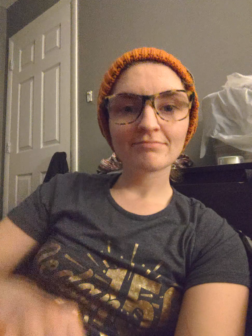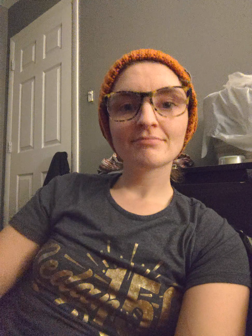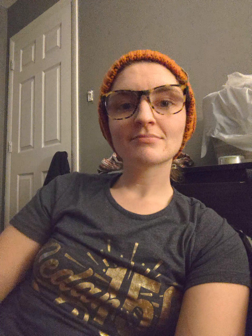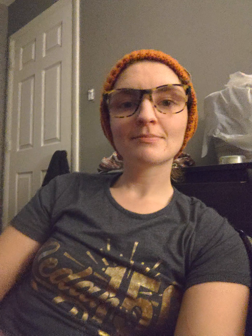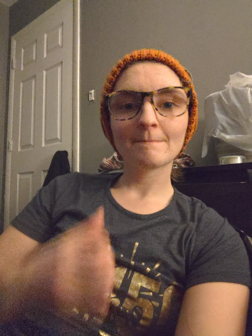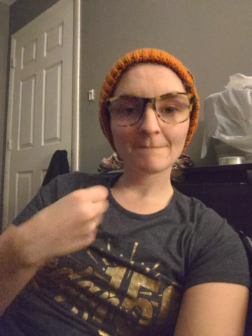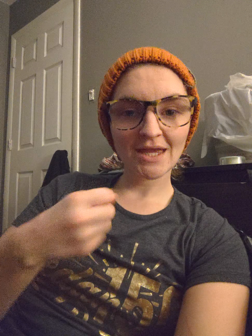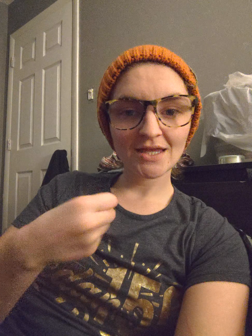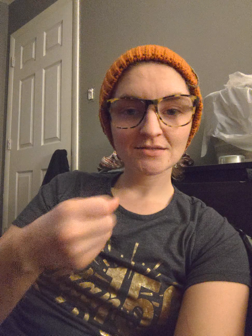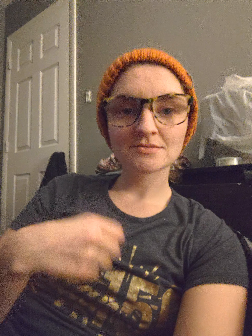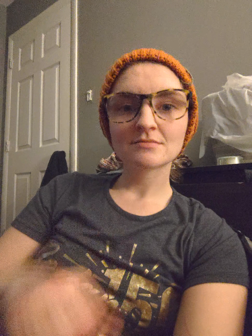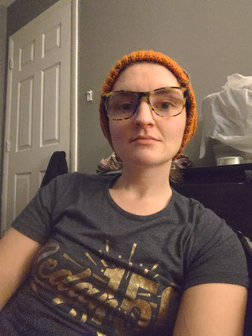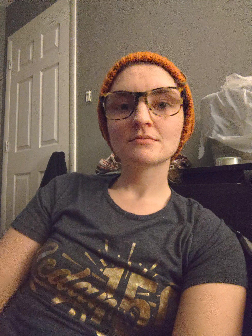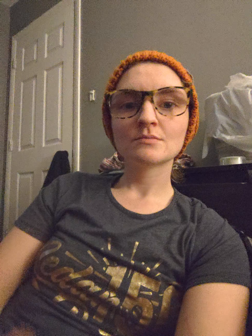make